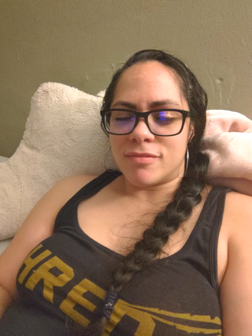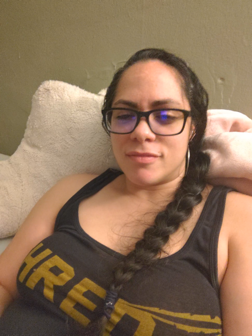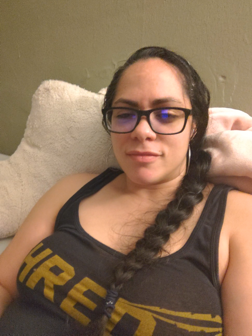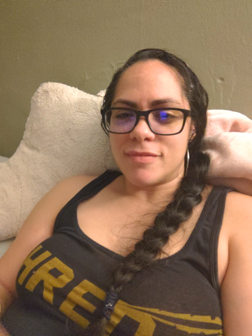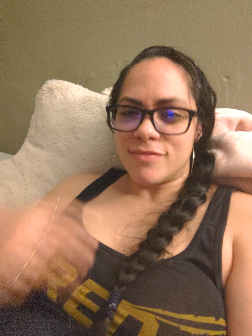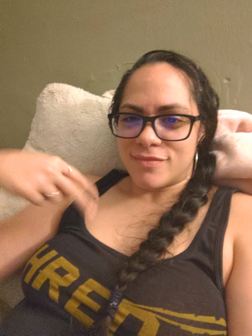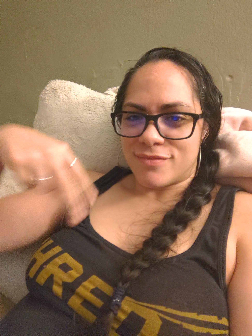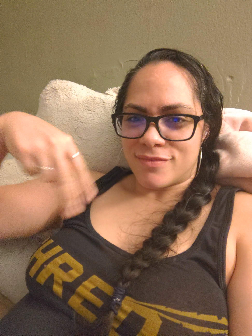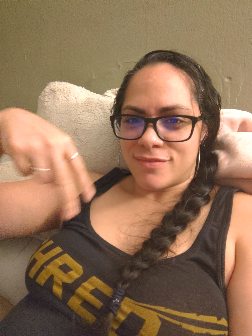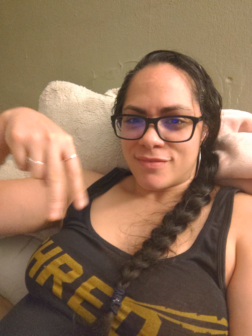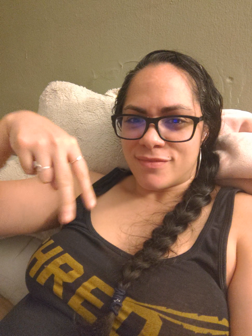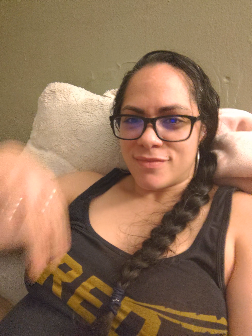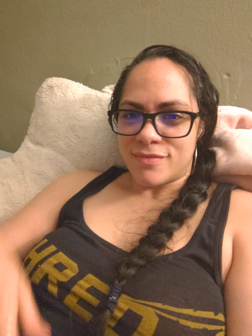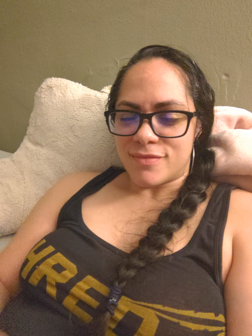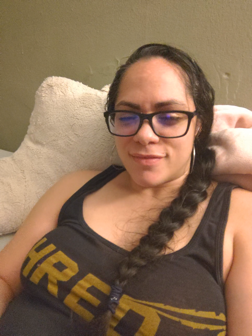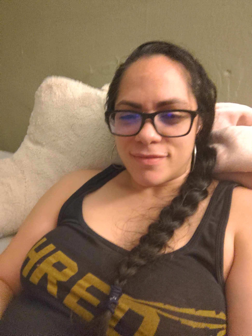dance